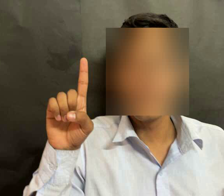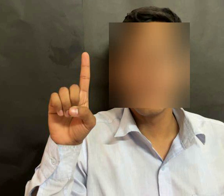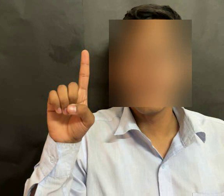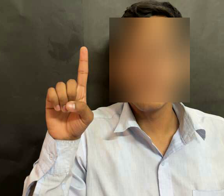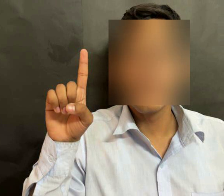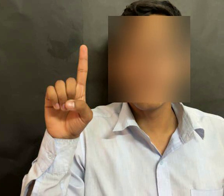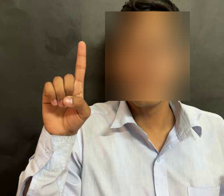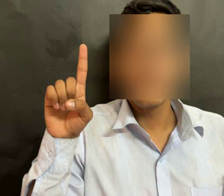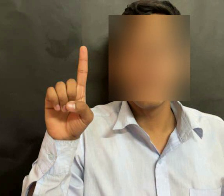D